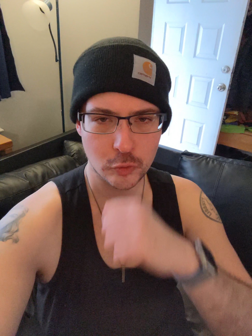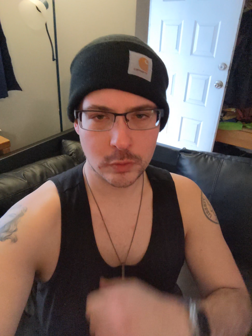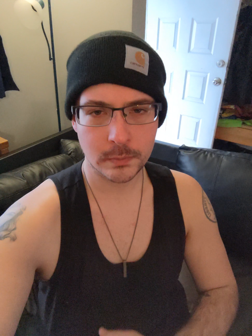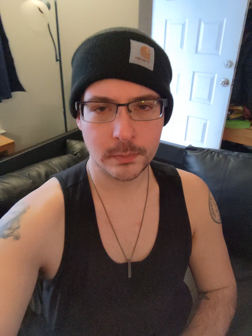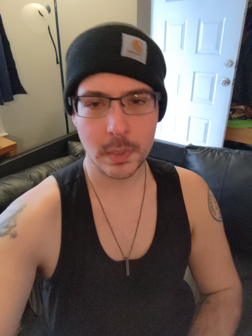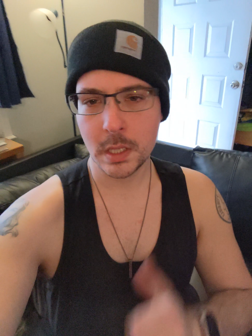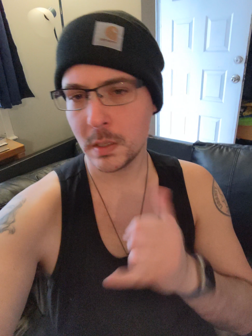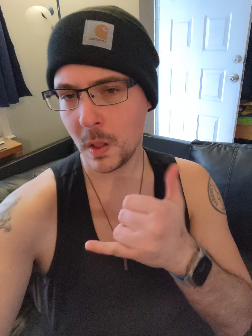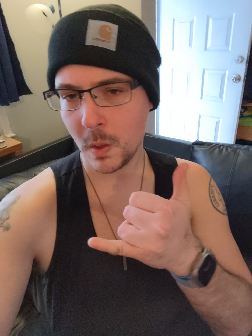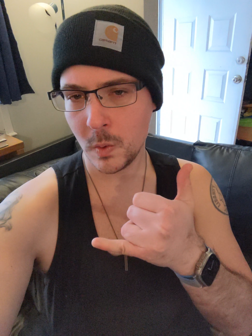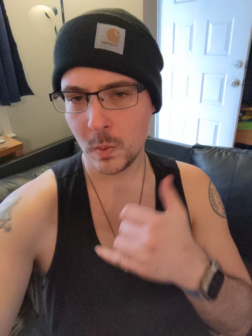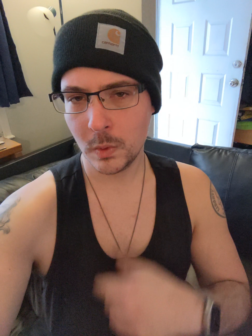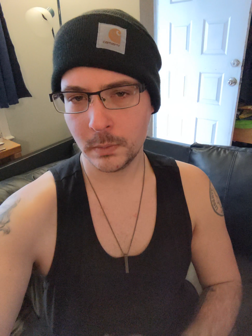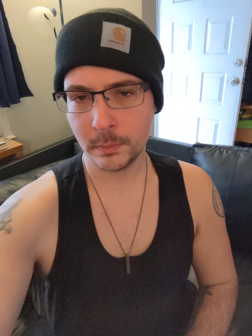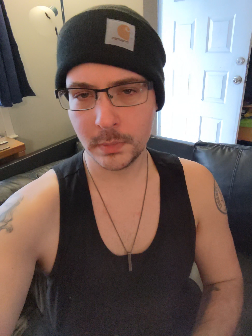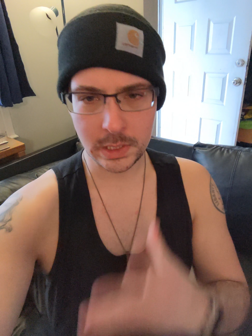yellow